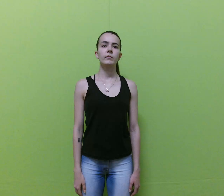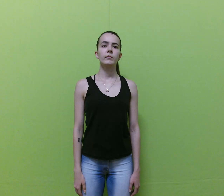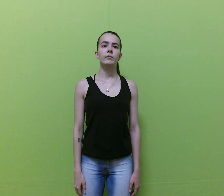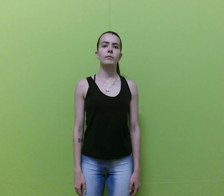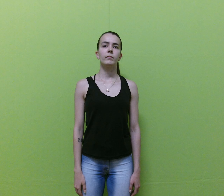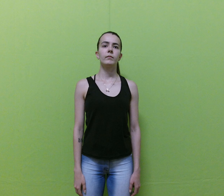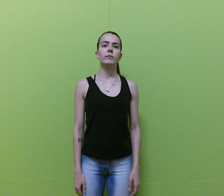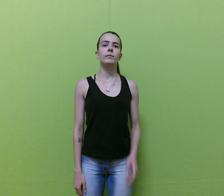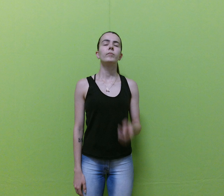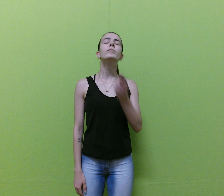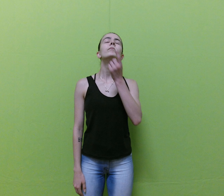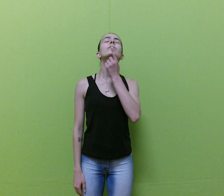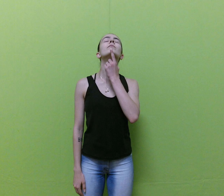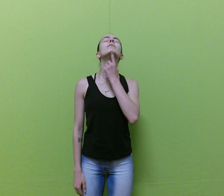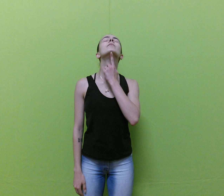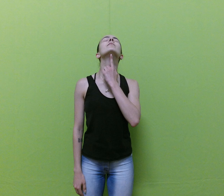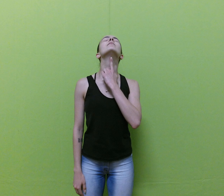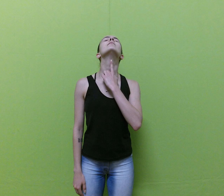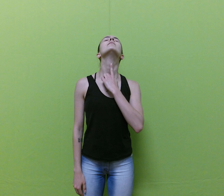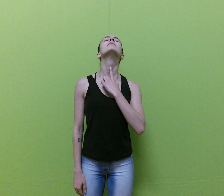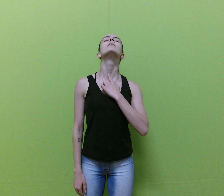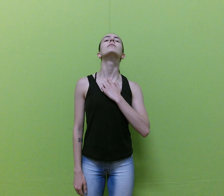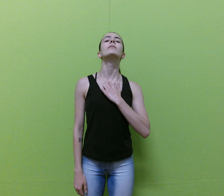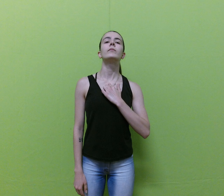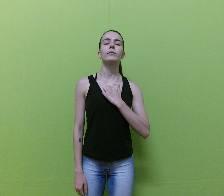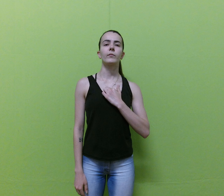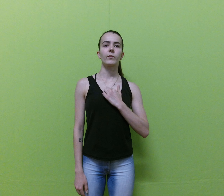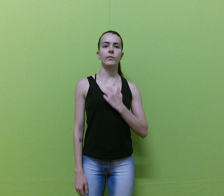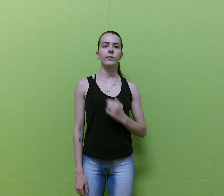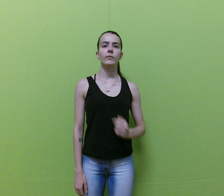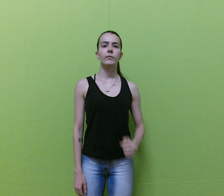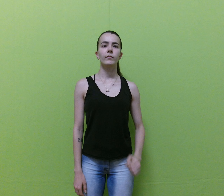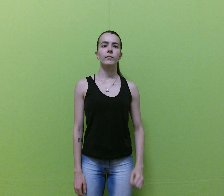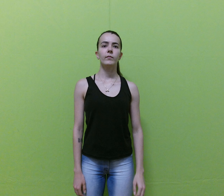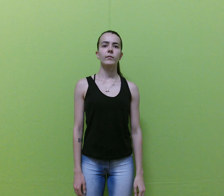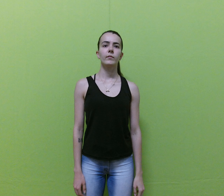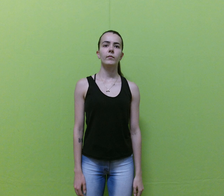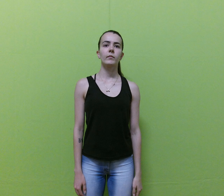vontade